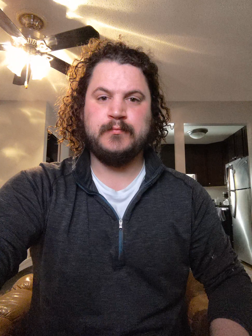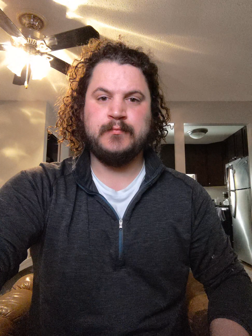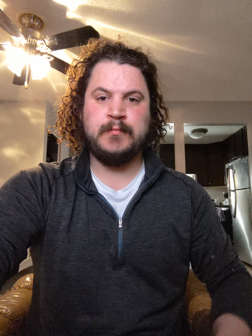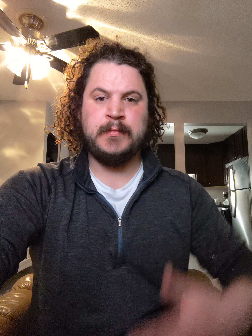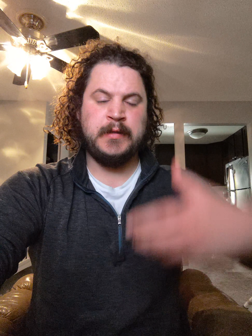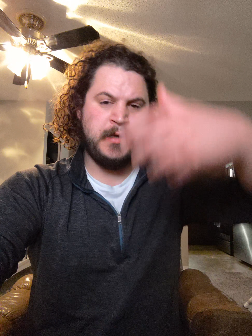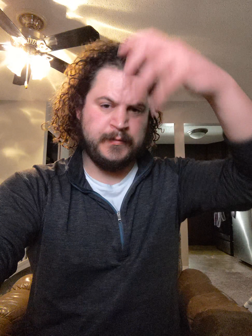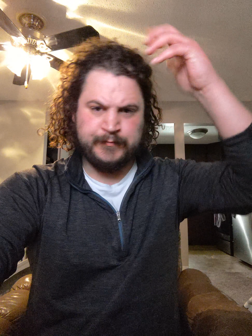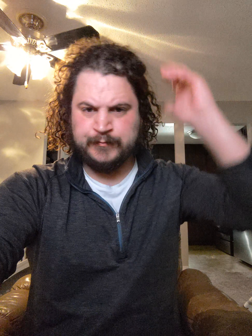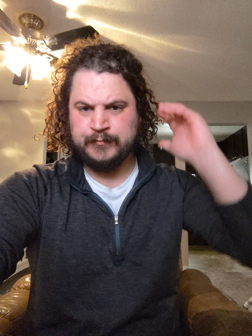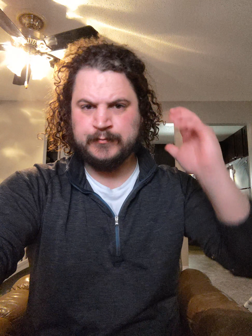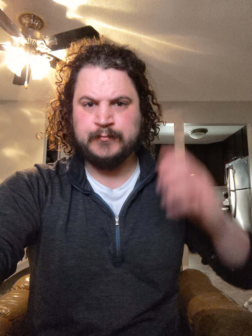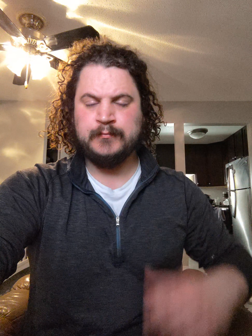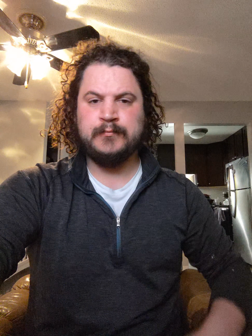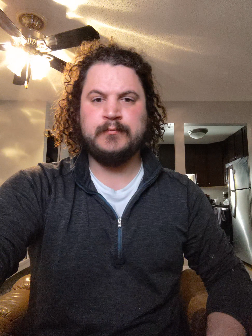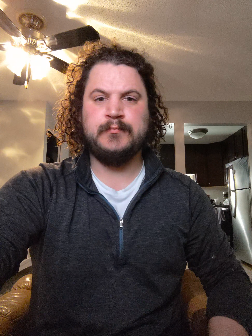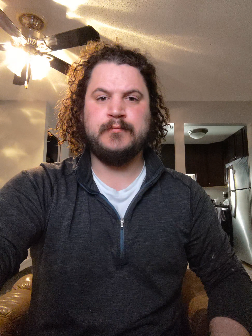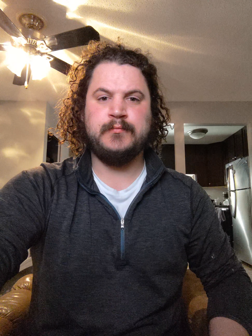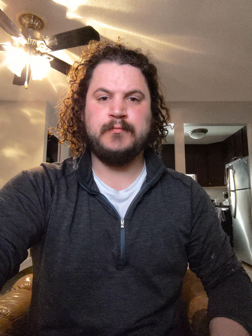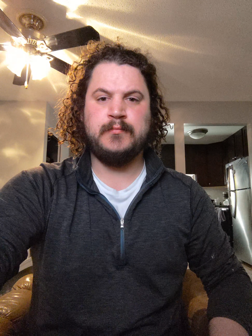lion